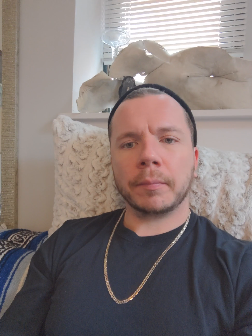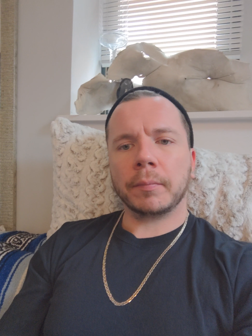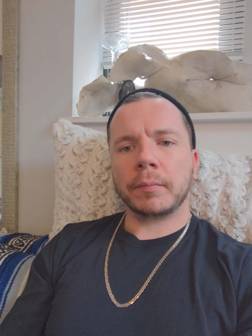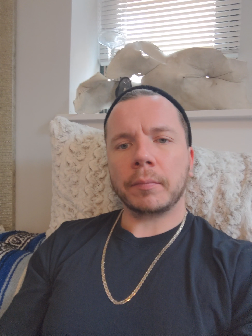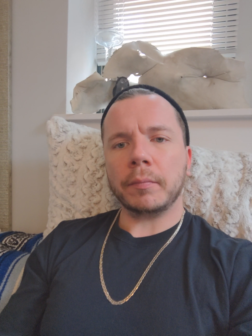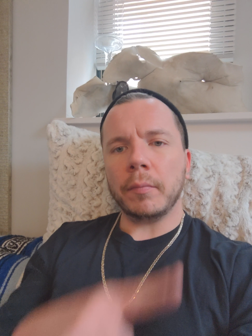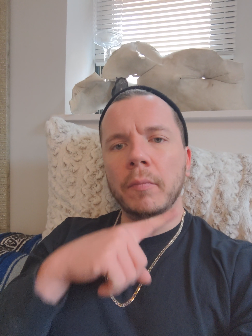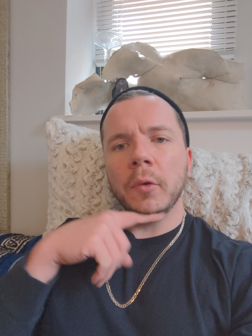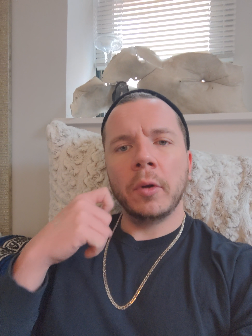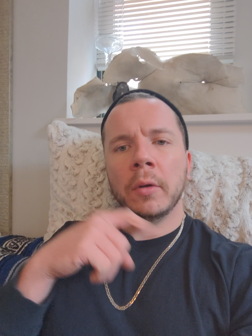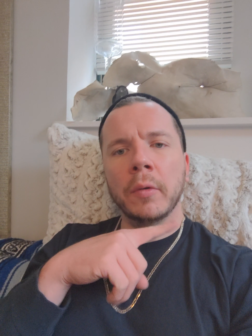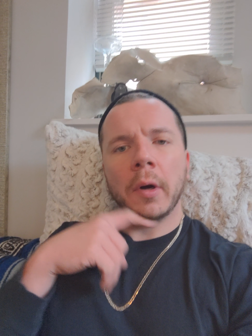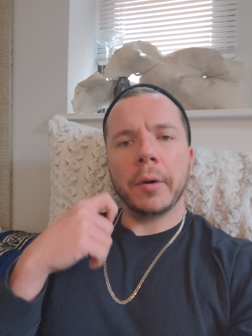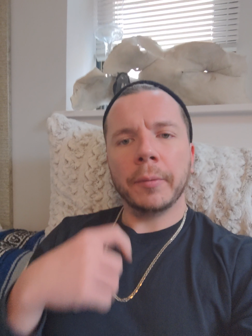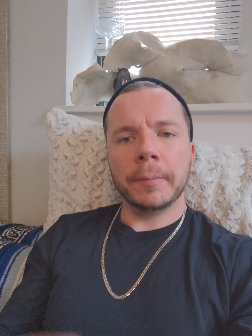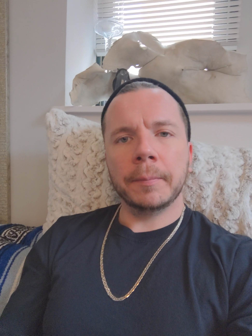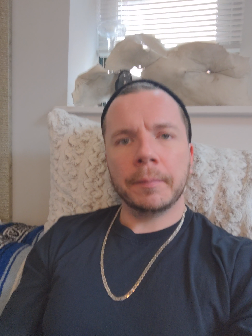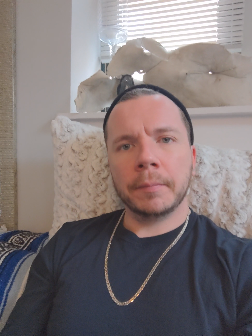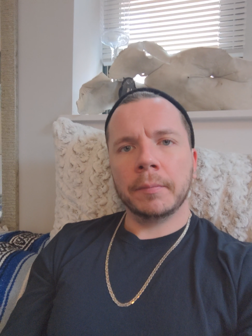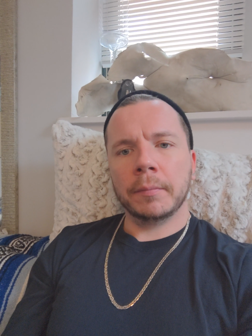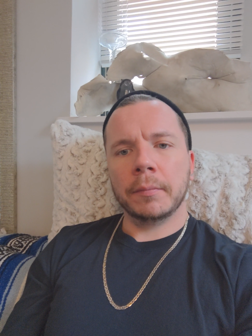dryer